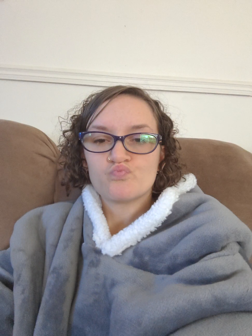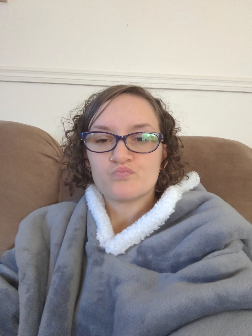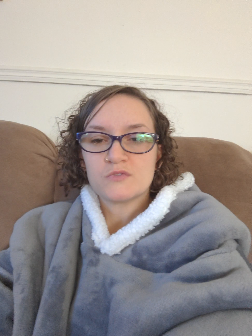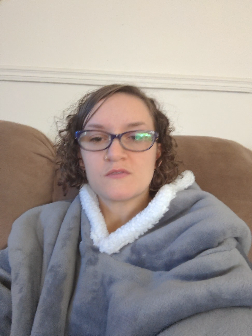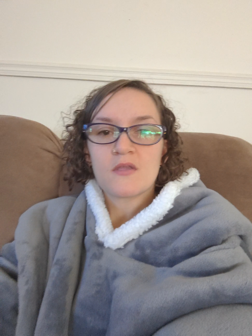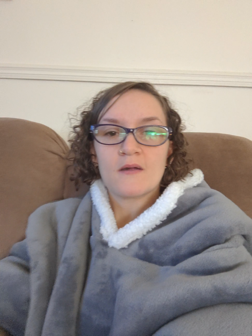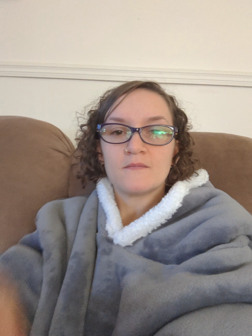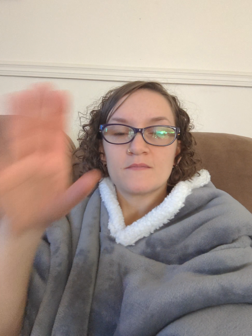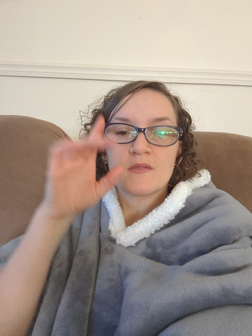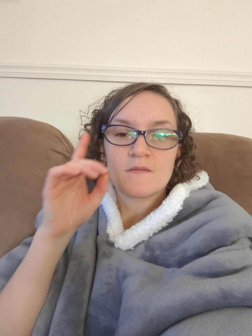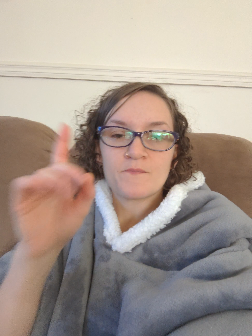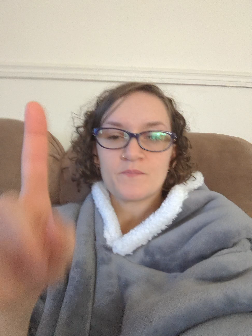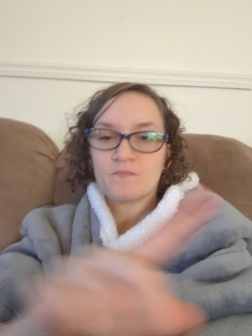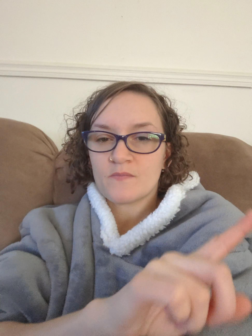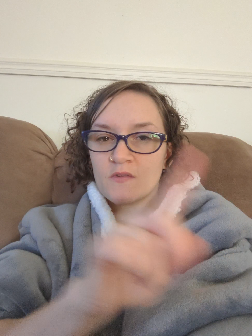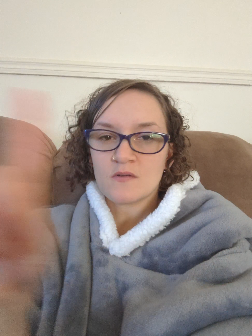eye